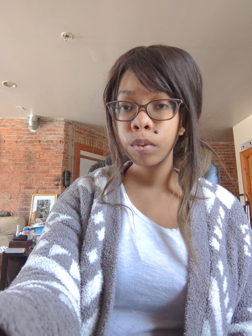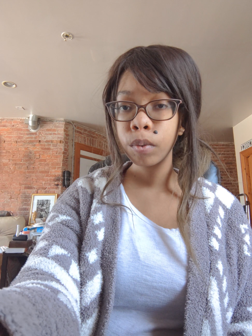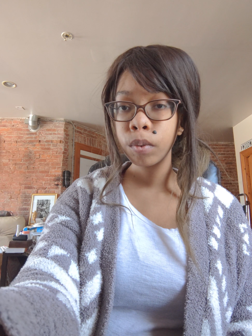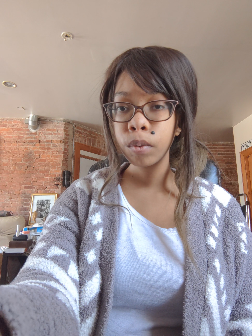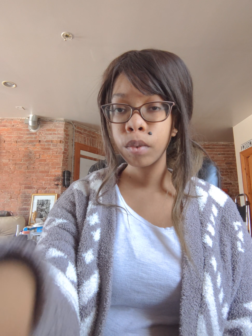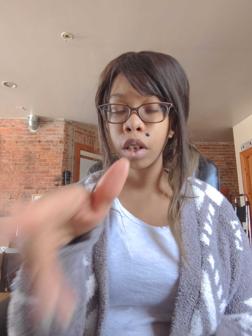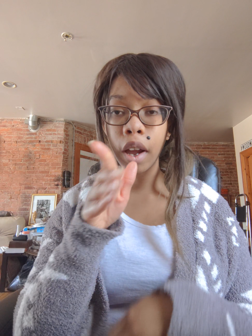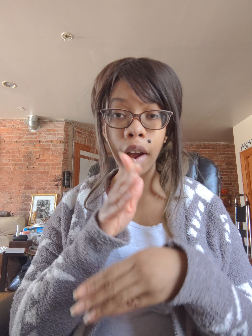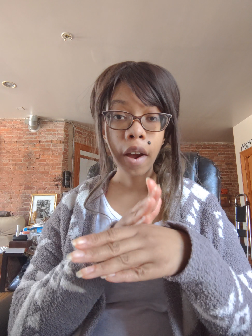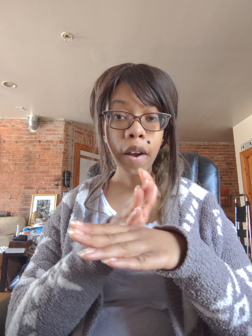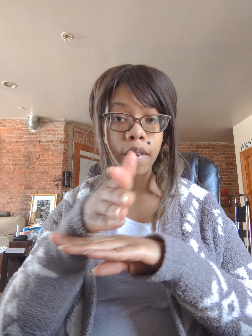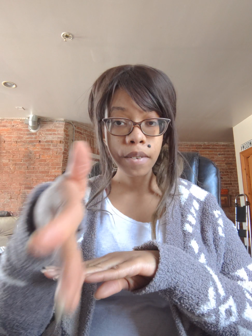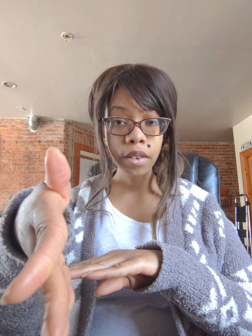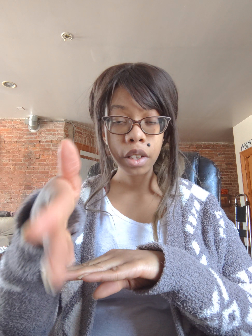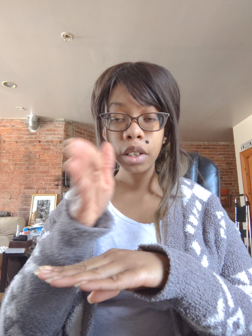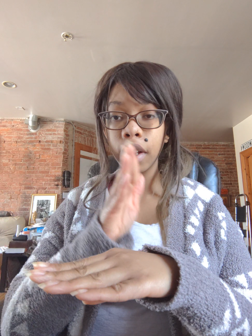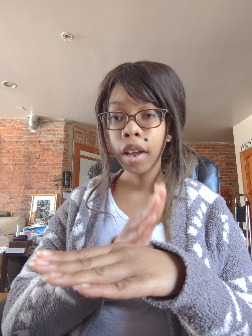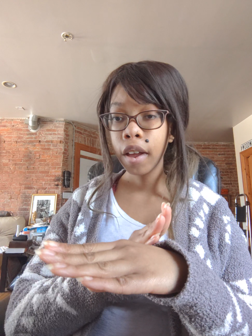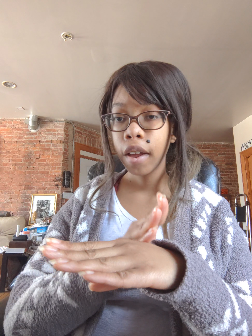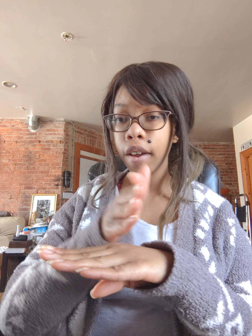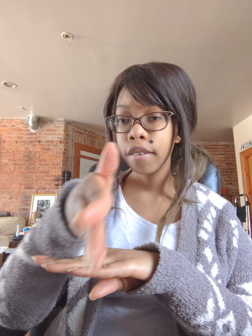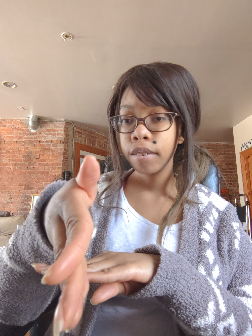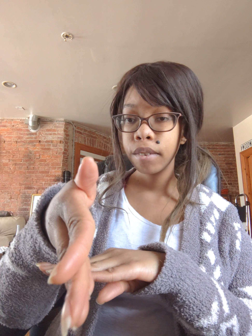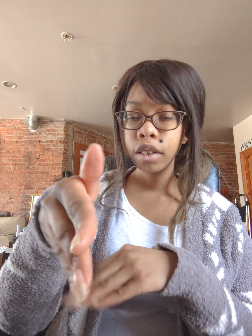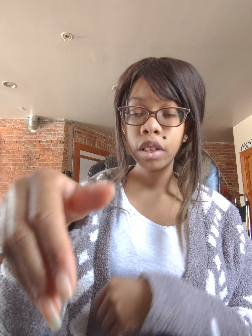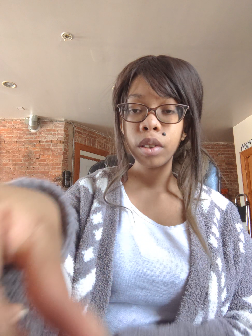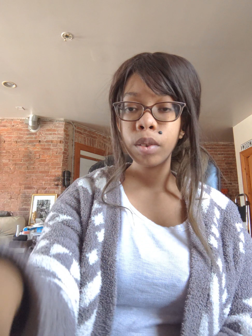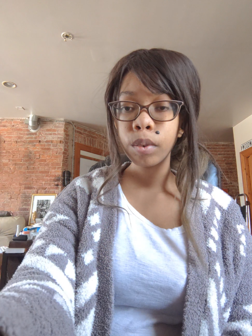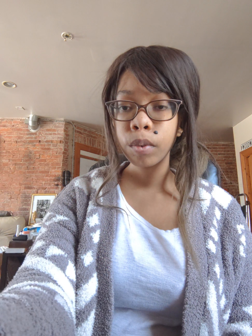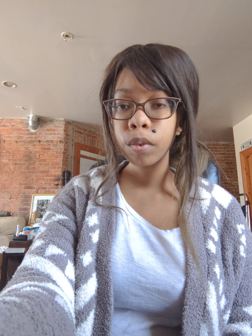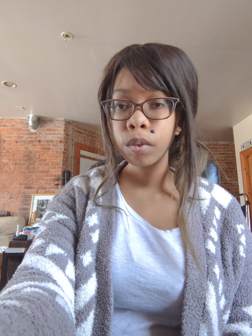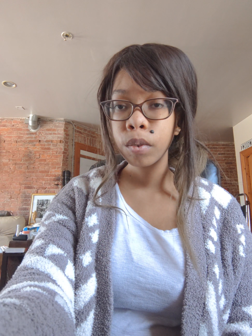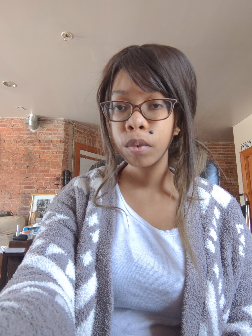after